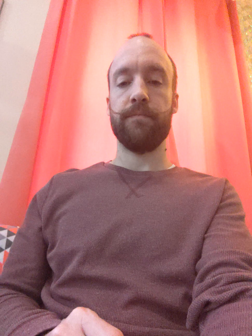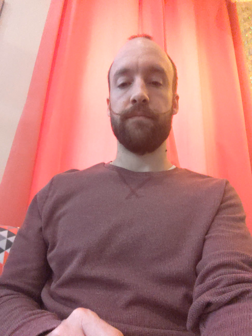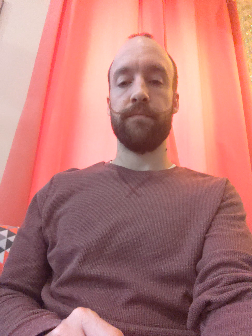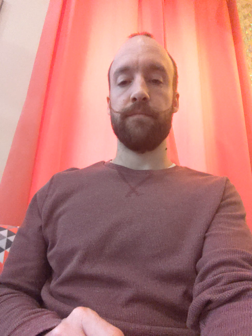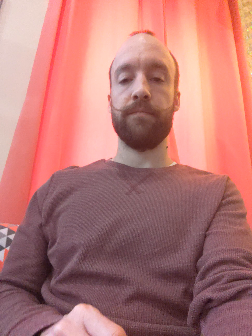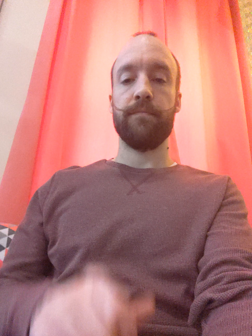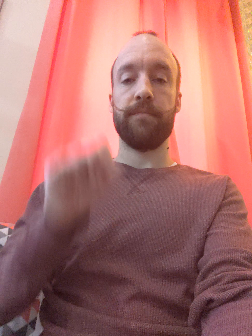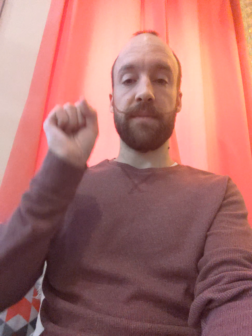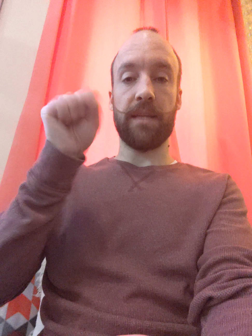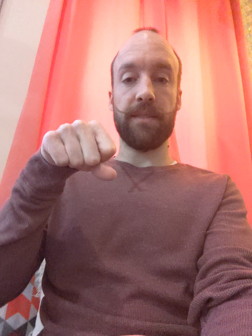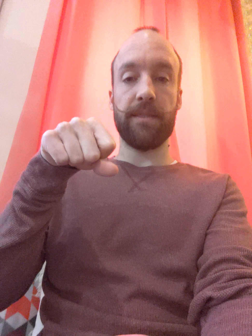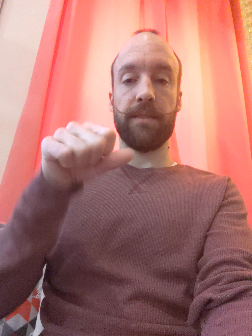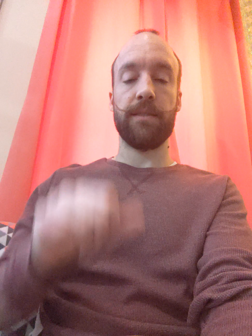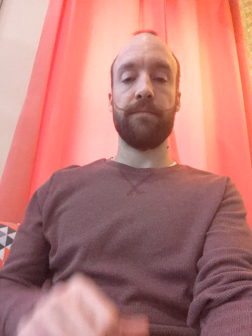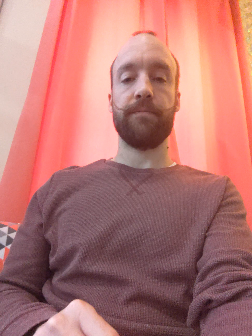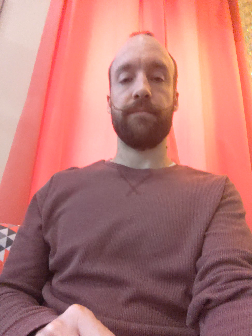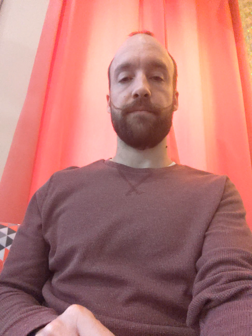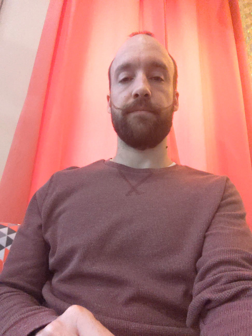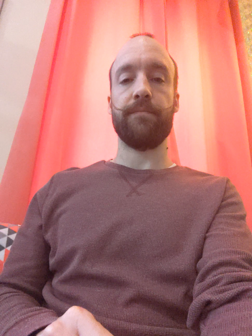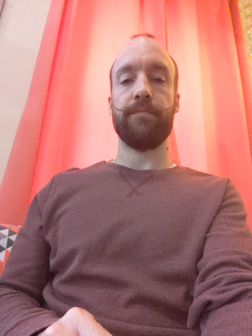yes